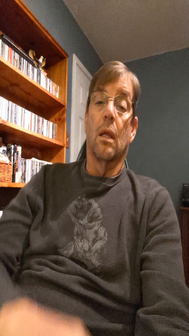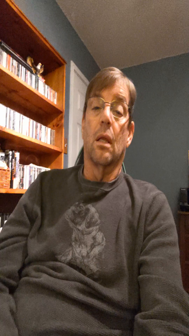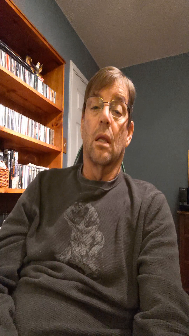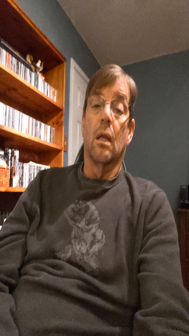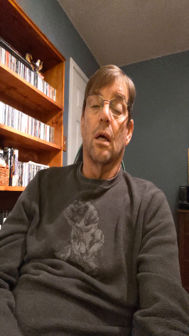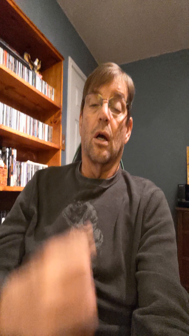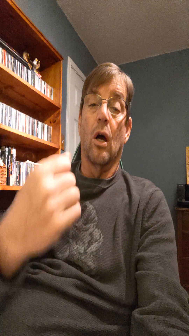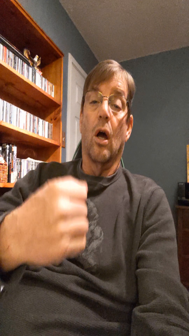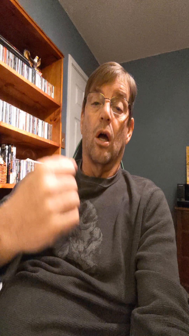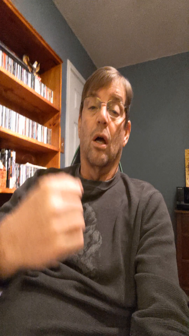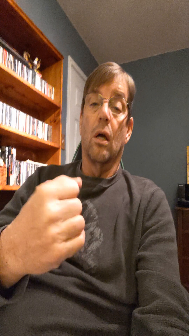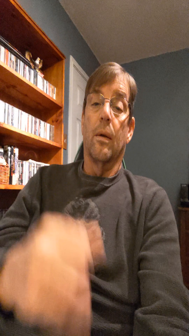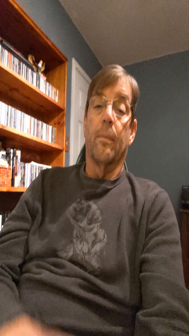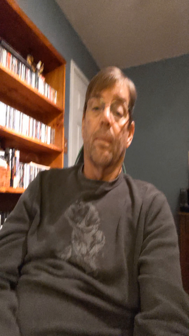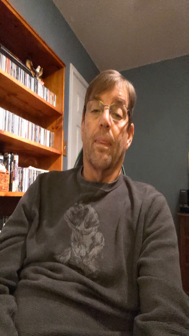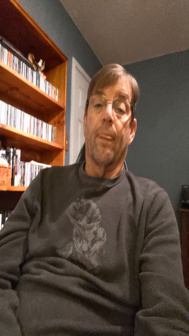car